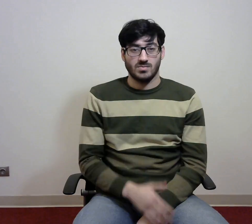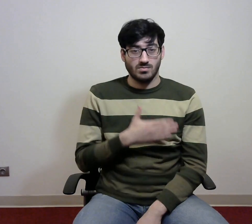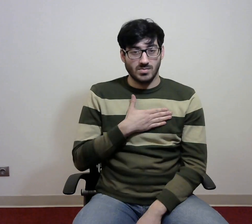mən